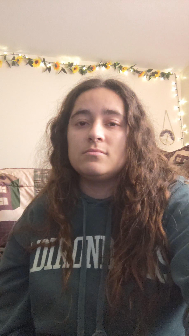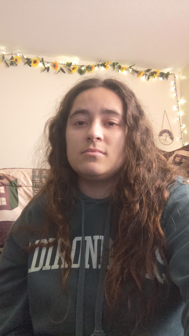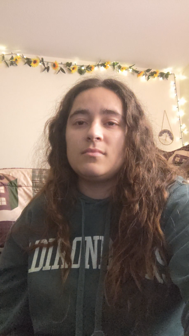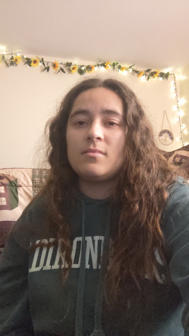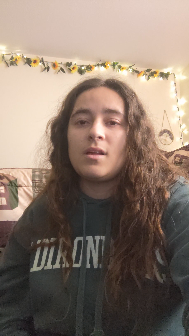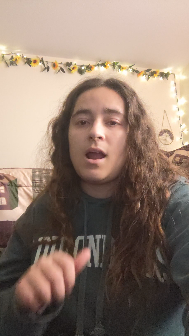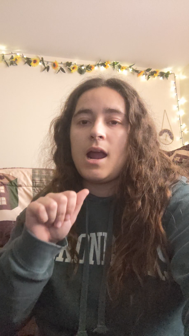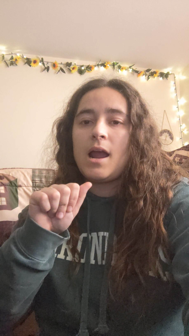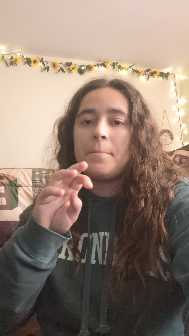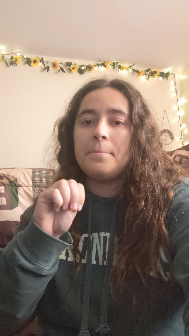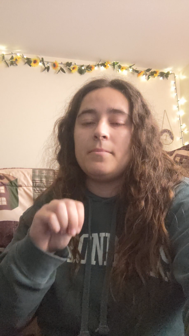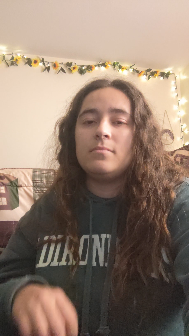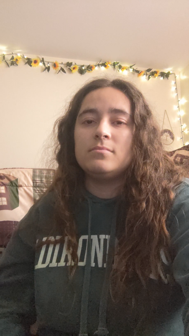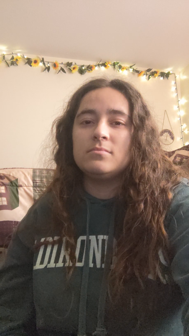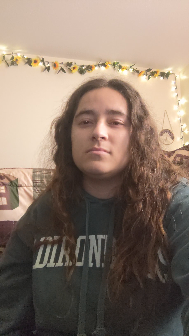am